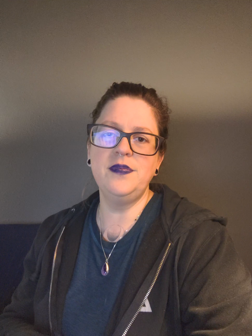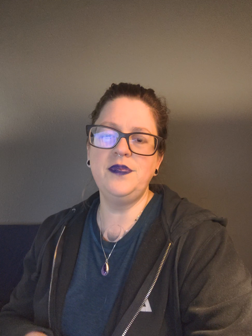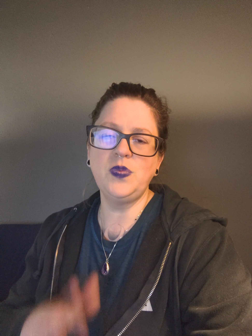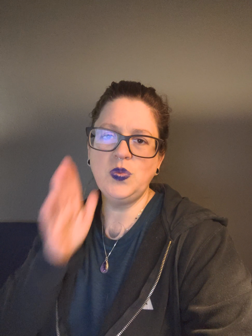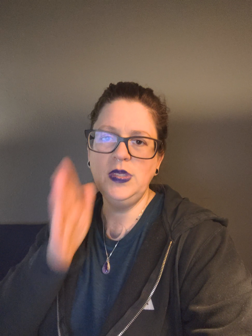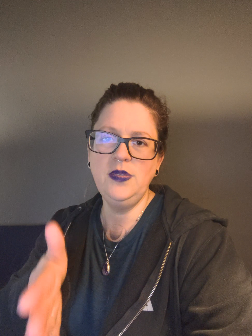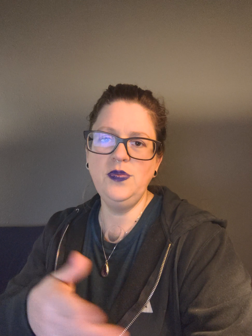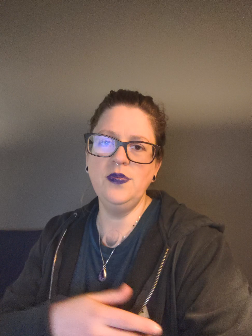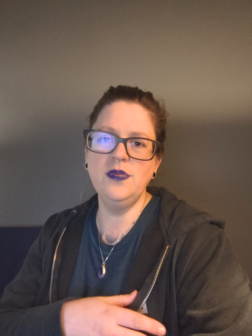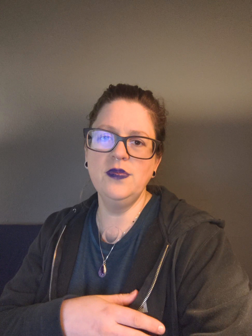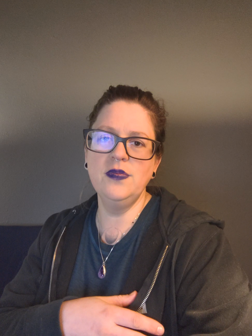will